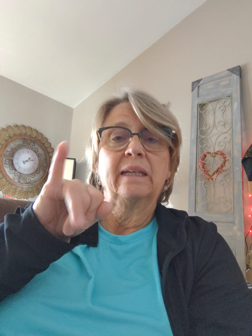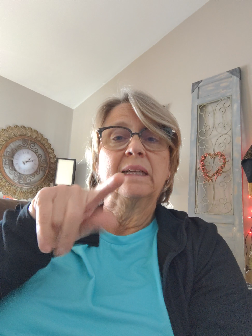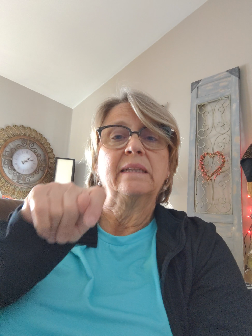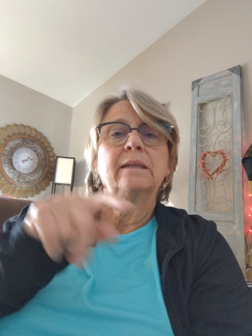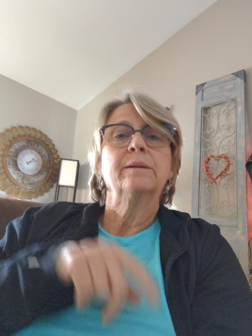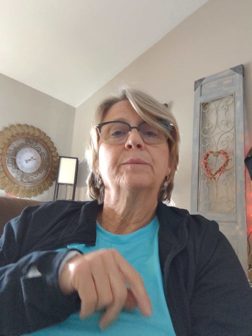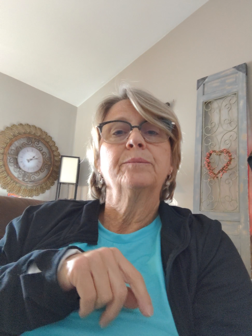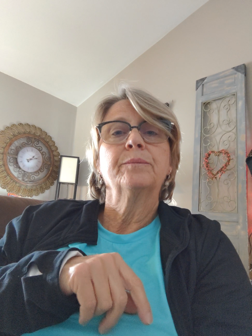he/she/it